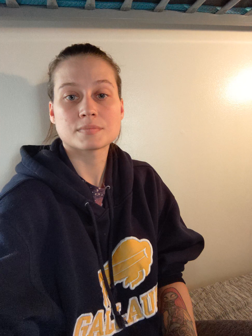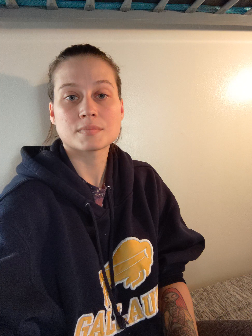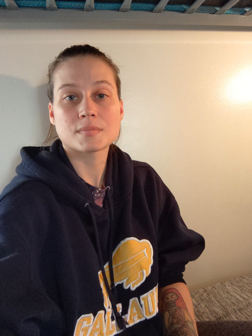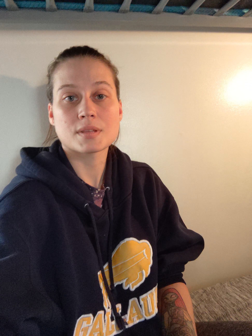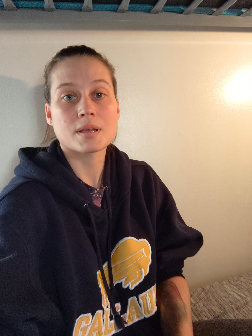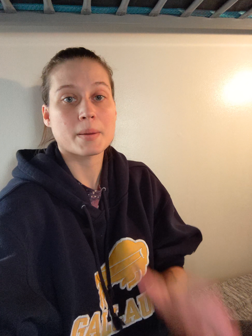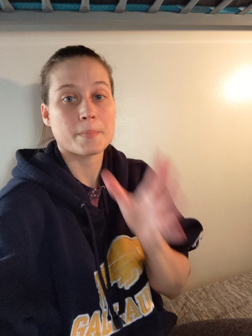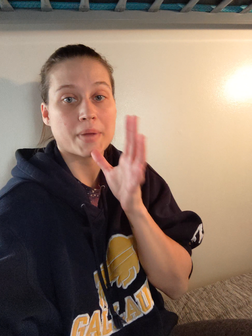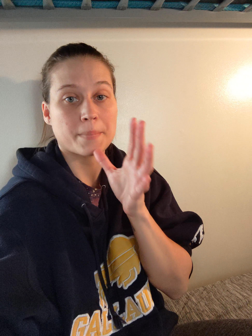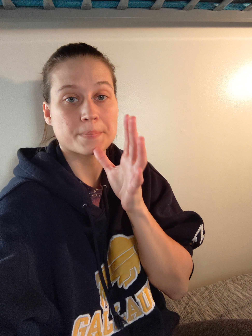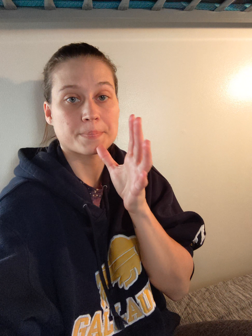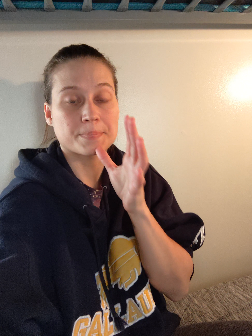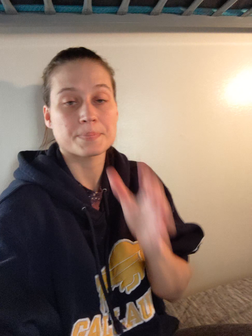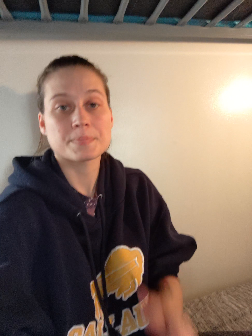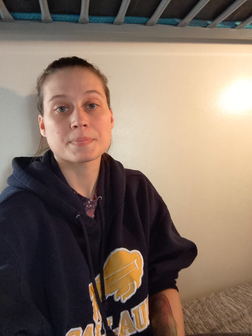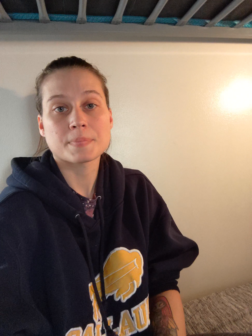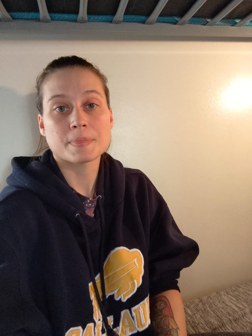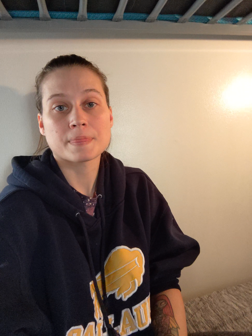mom